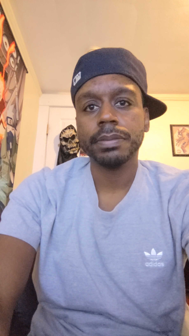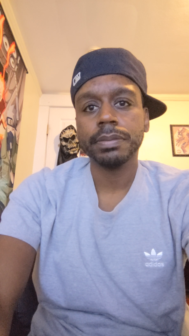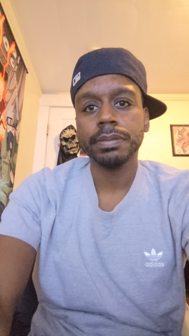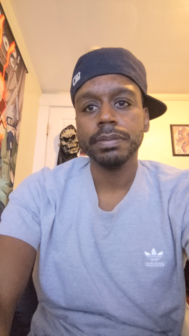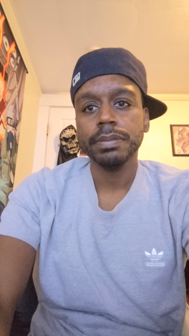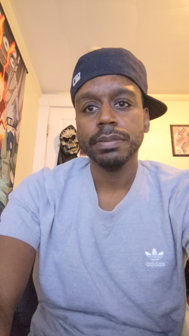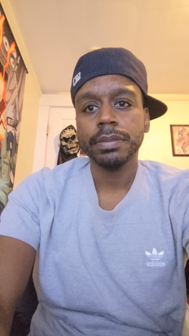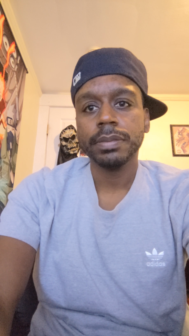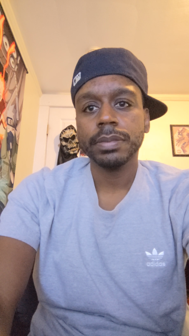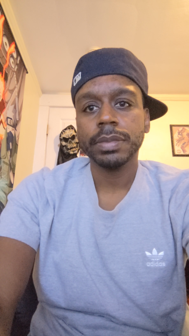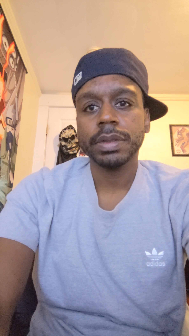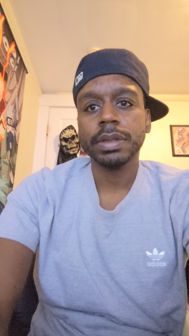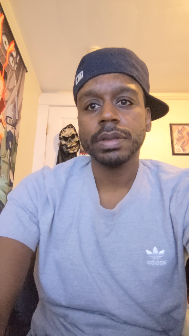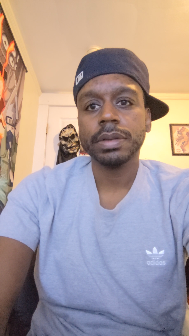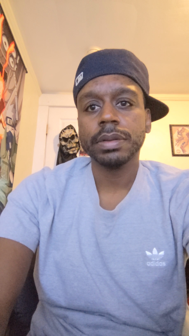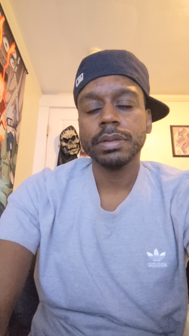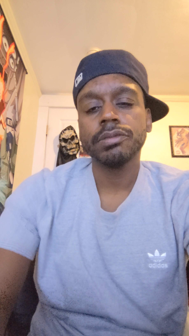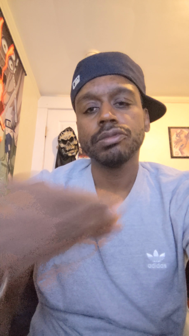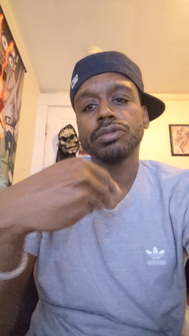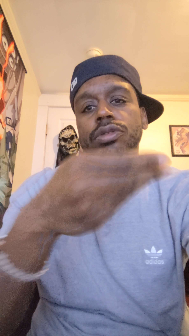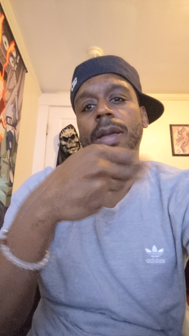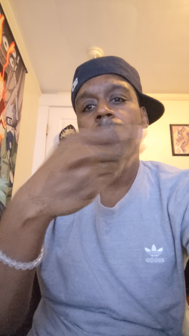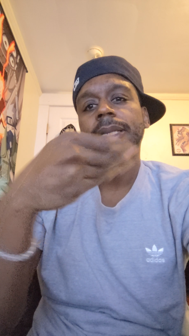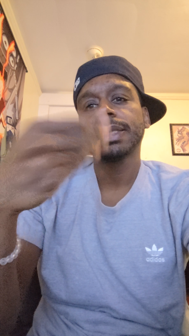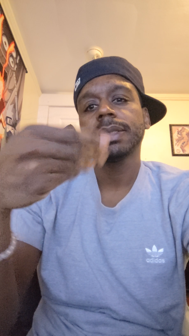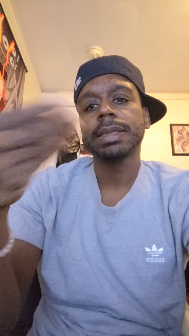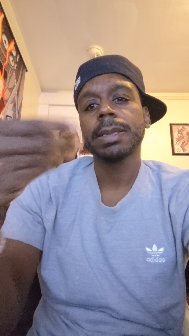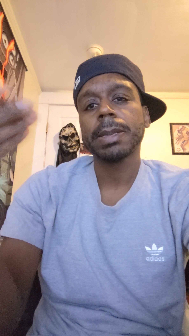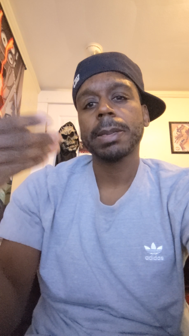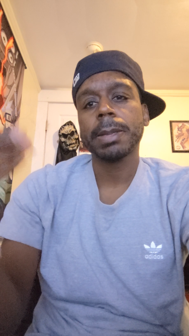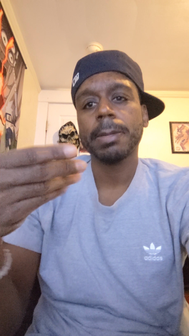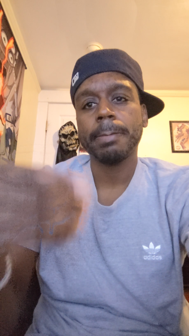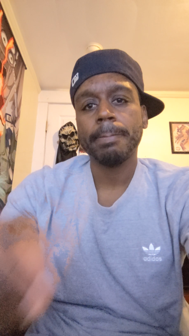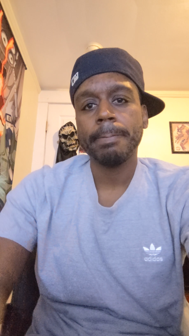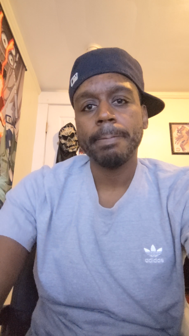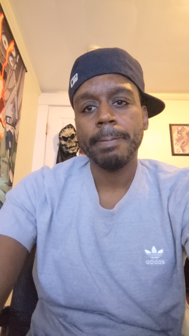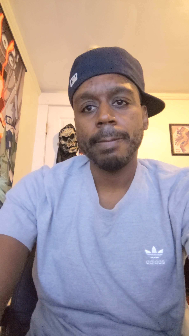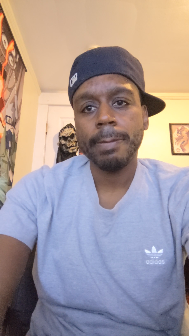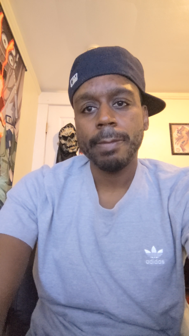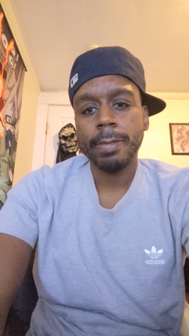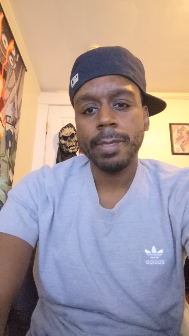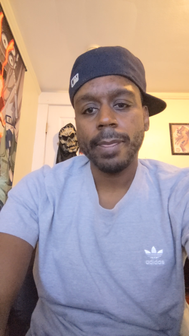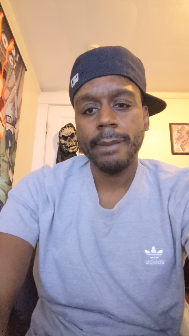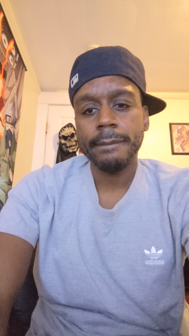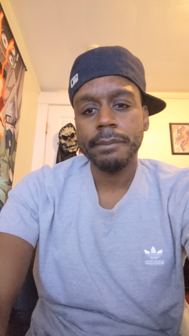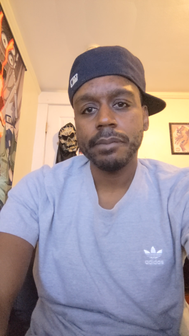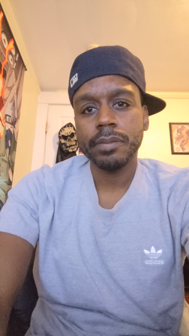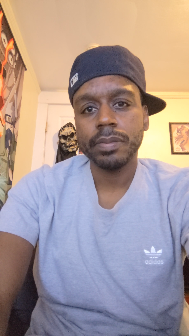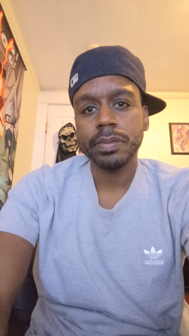shopping